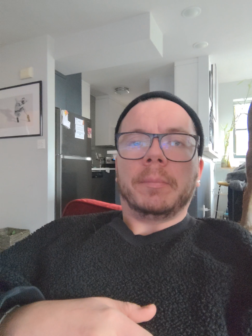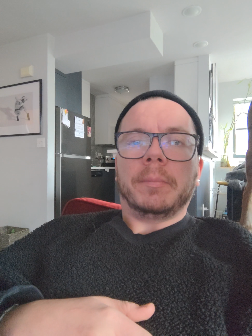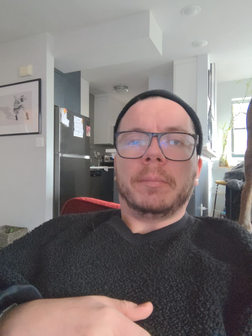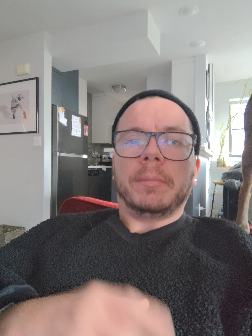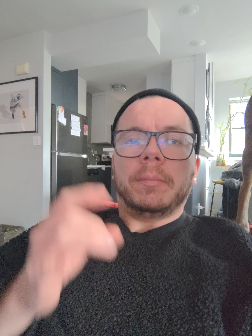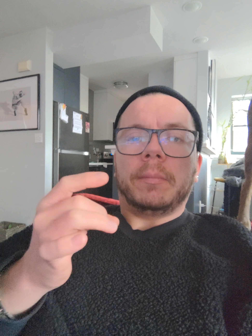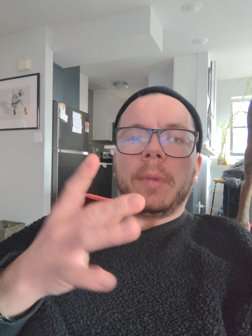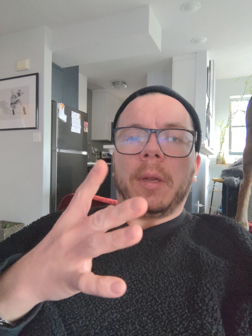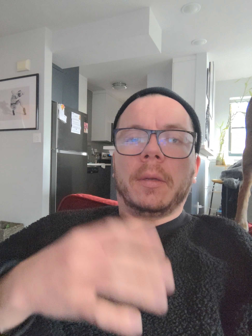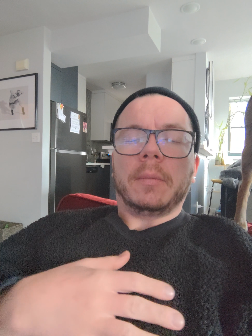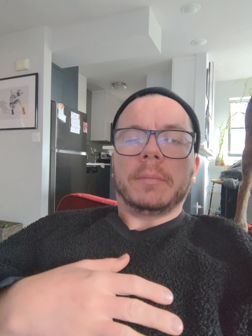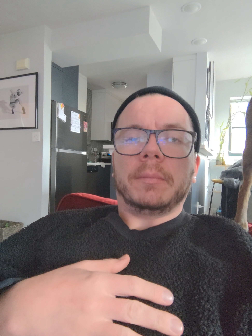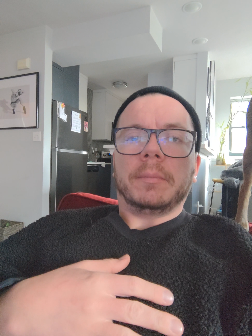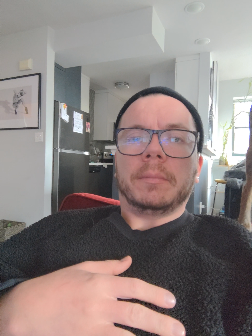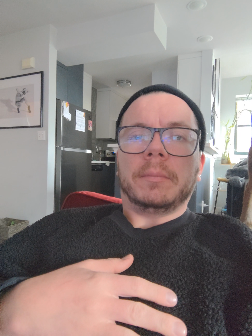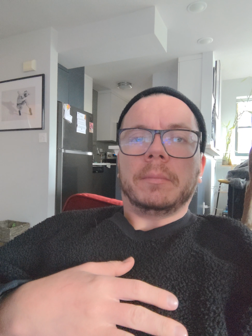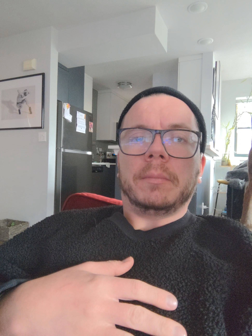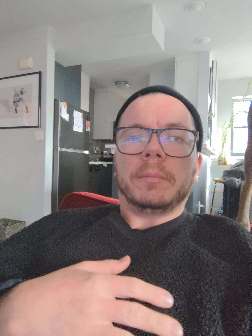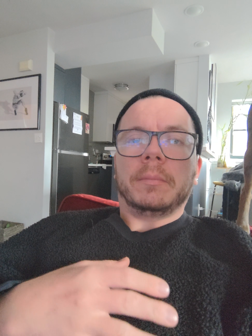hate